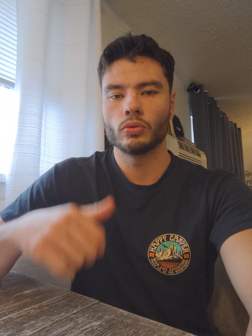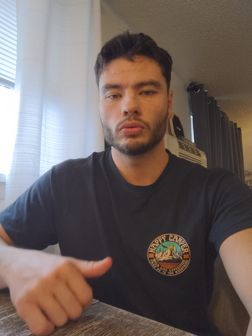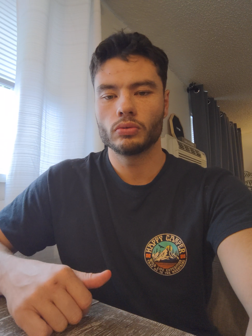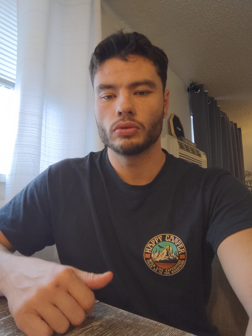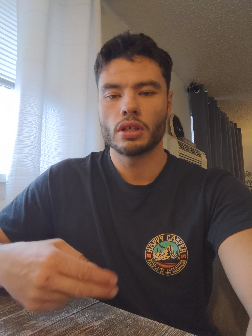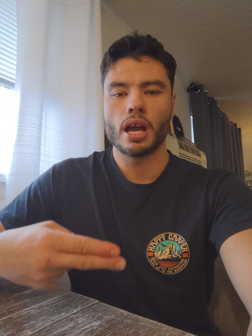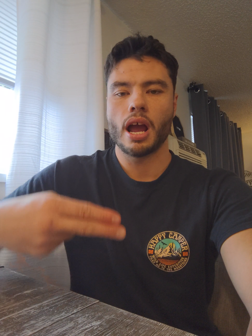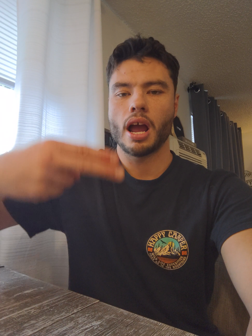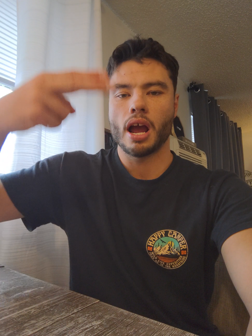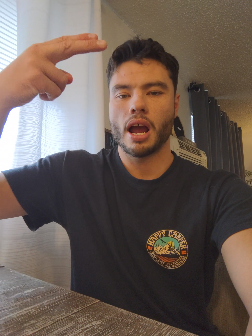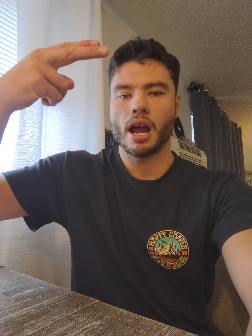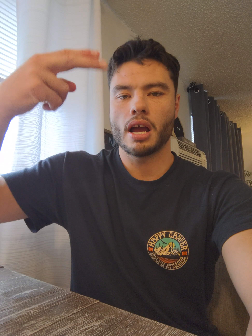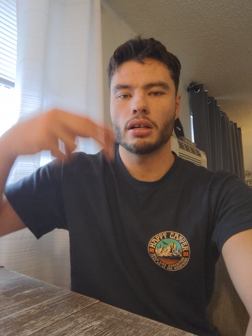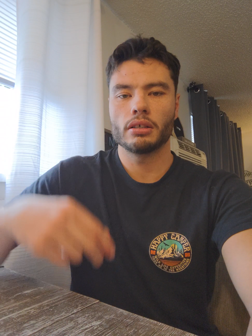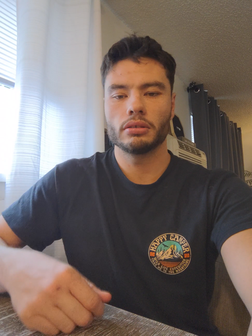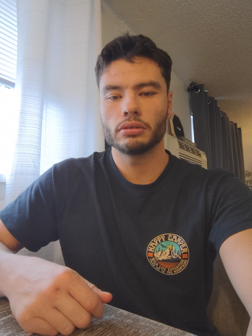high